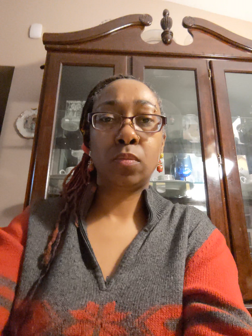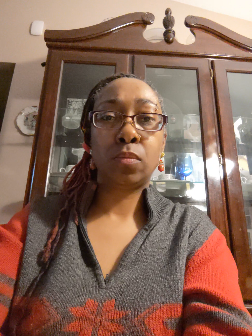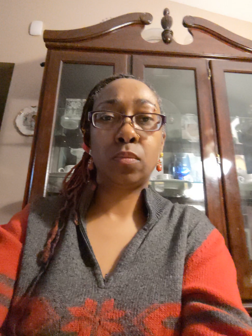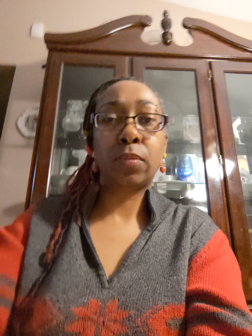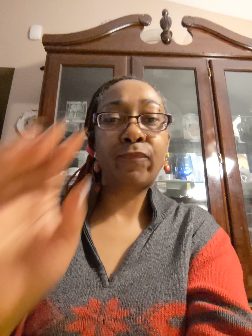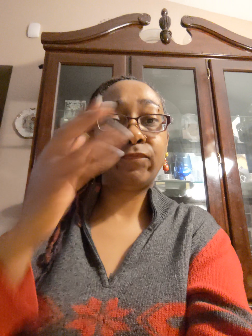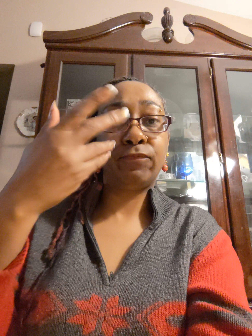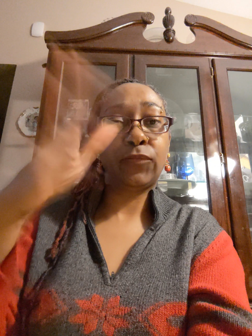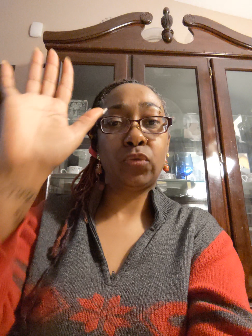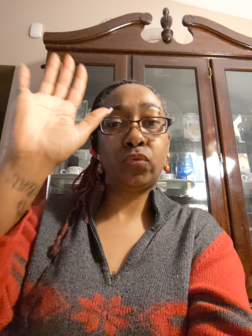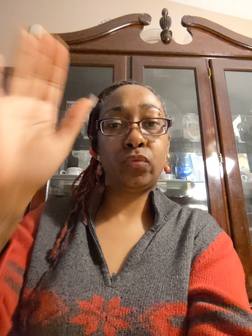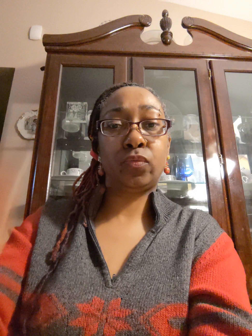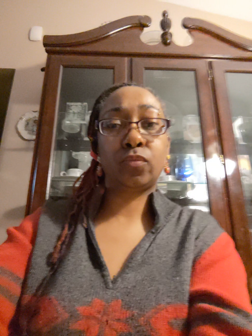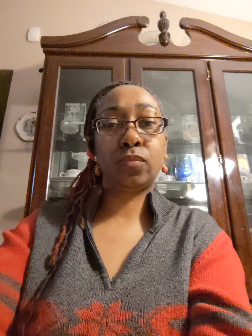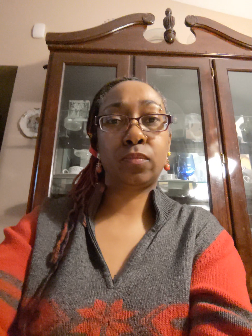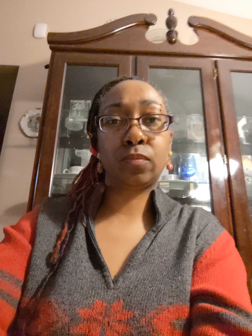finish